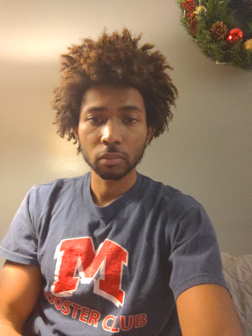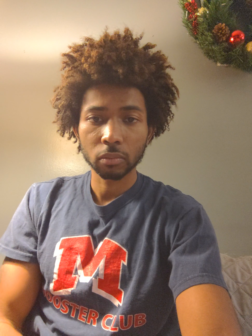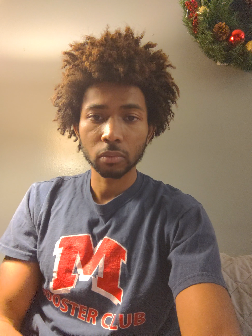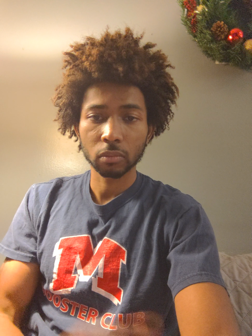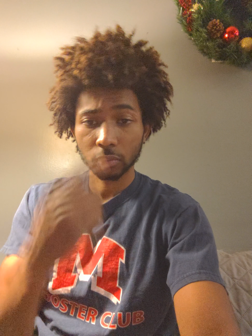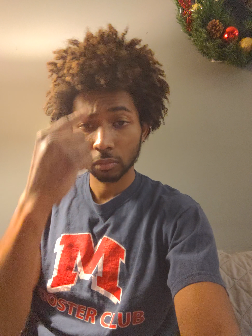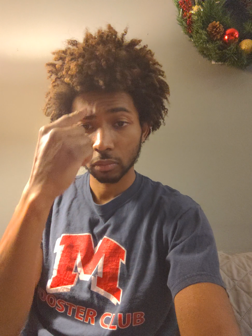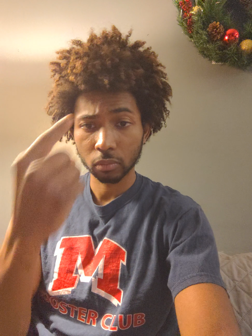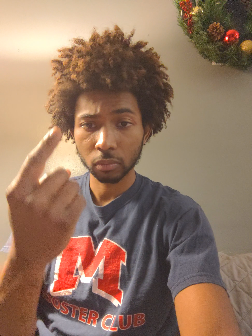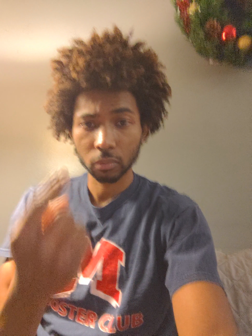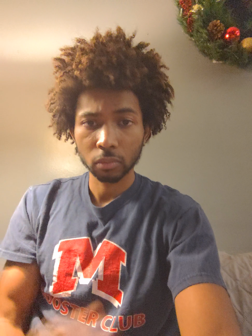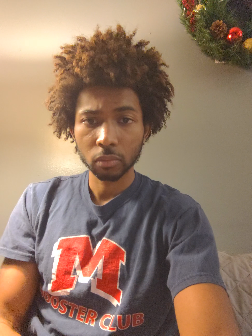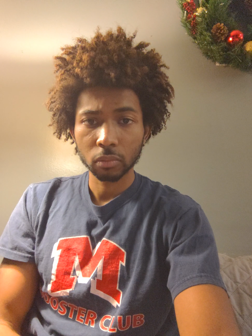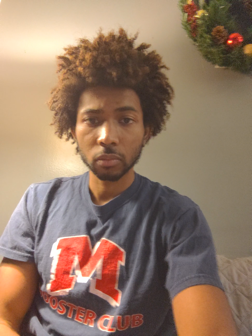penny